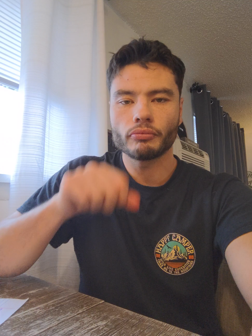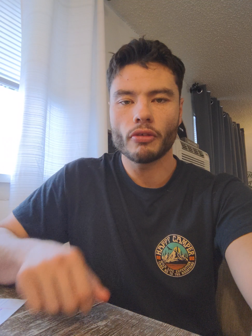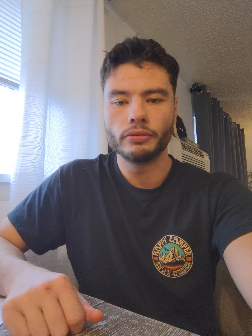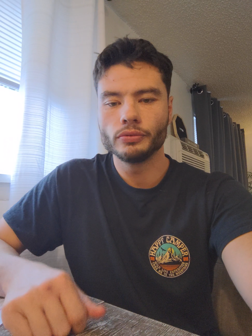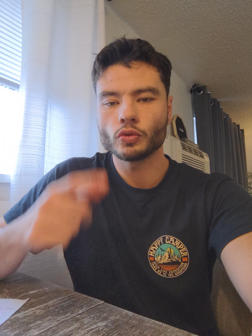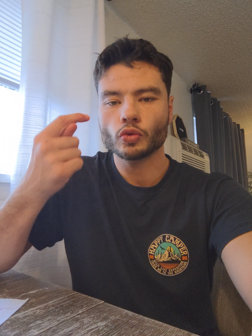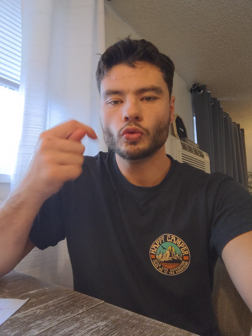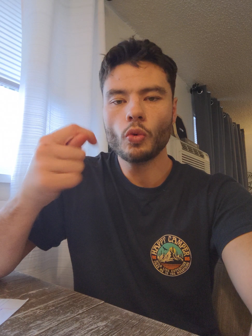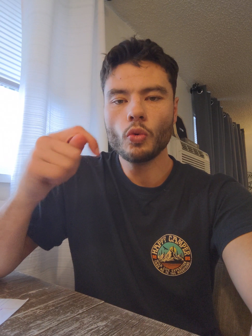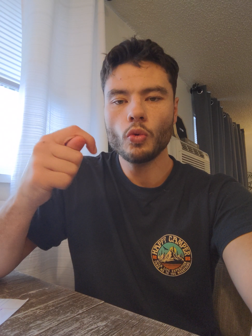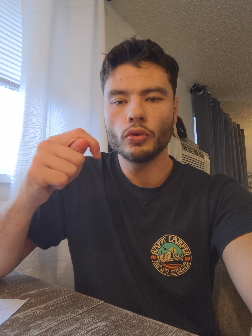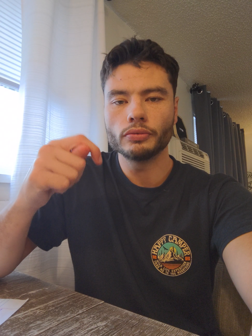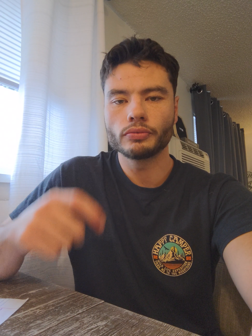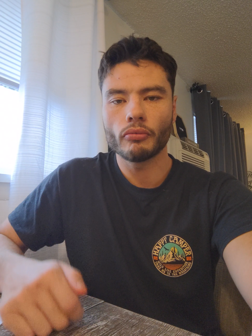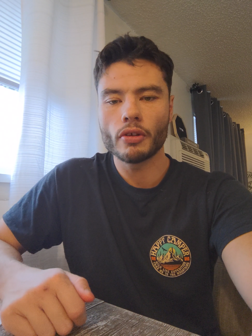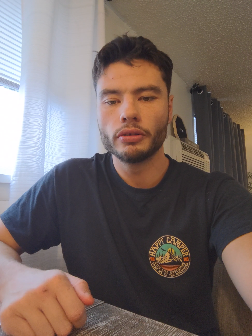toy